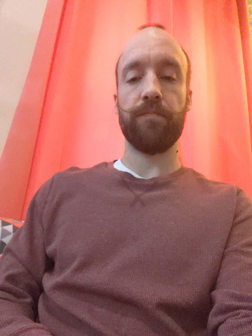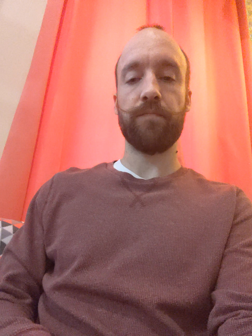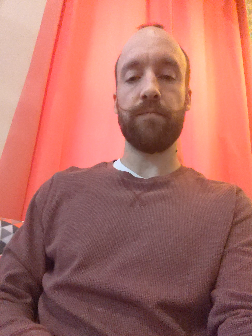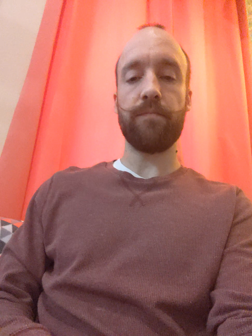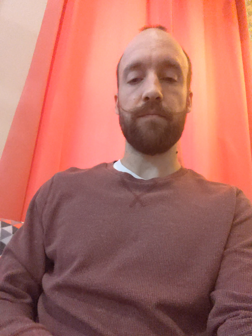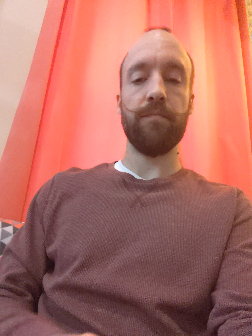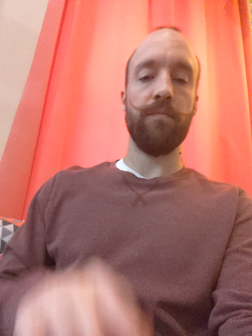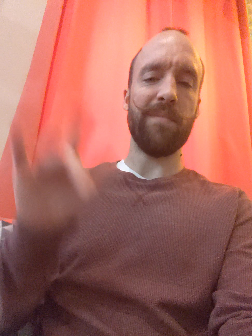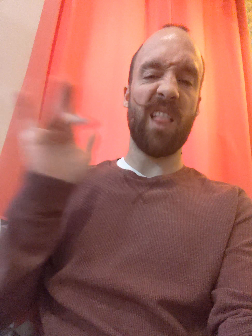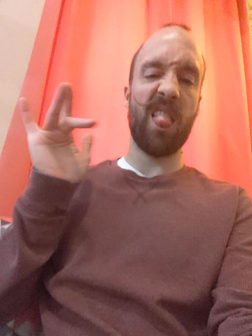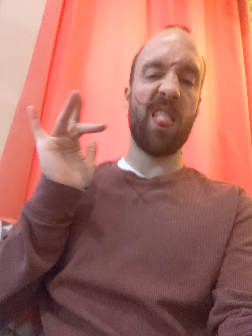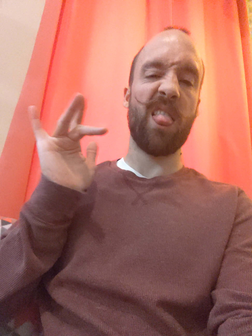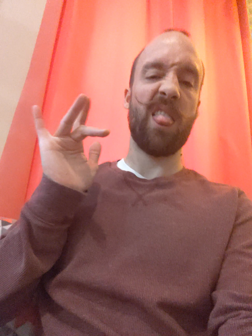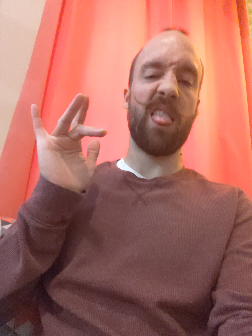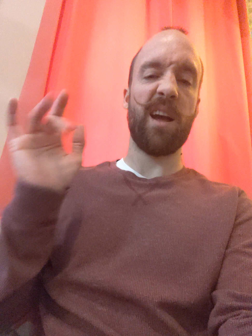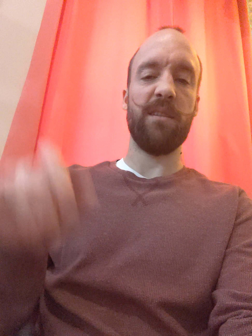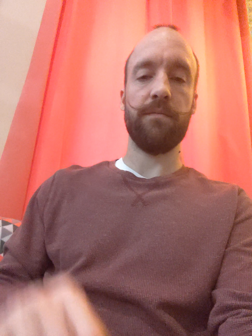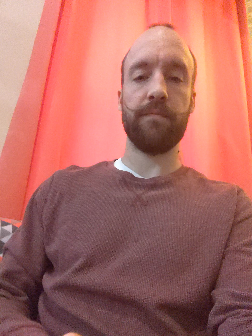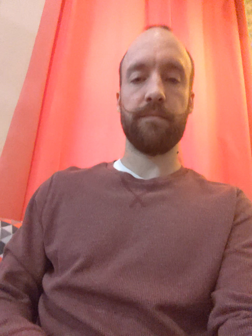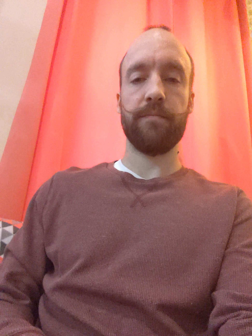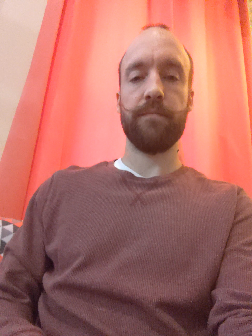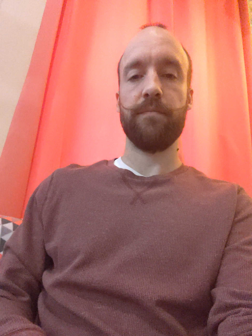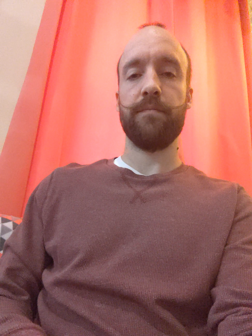yucky